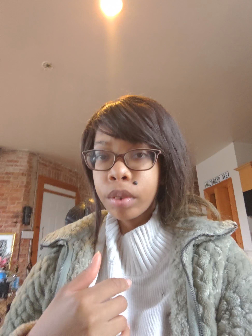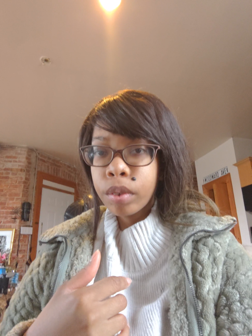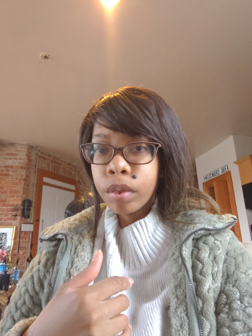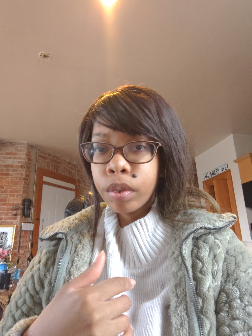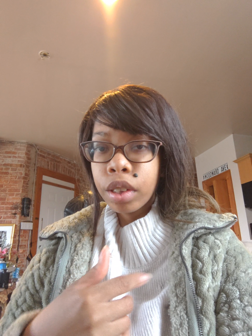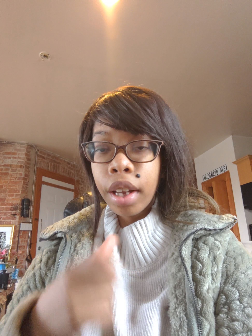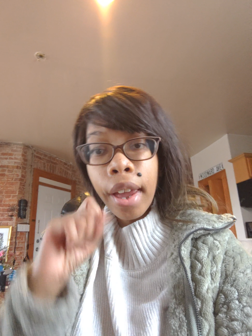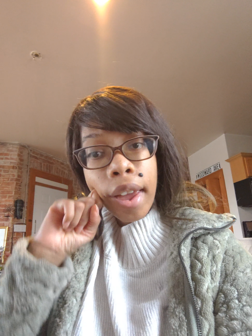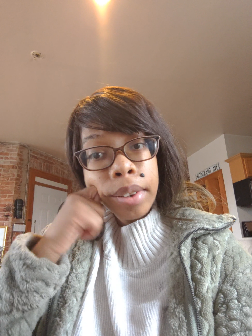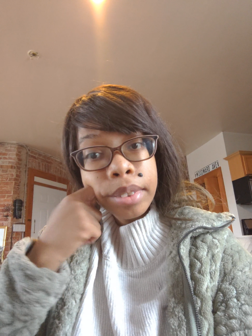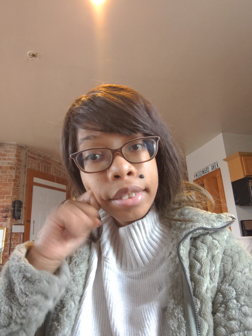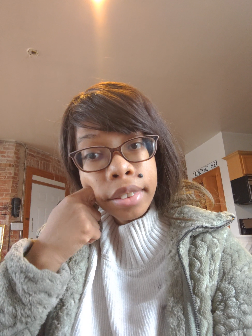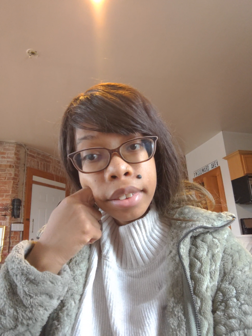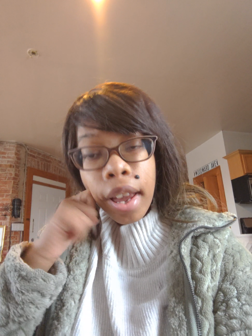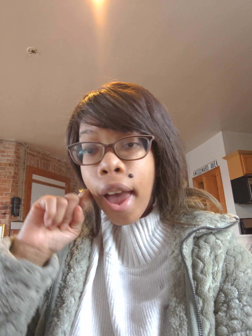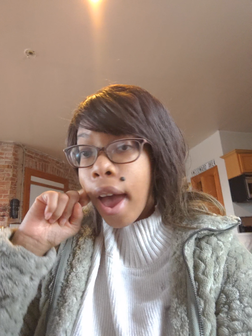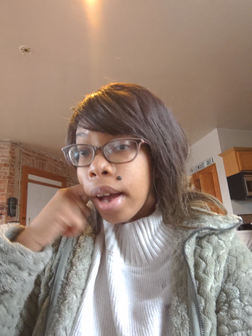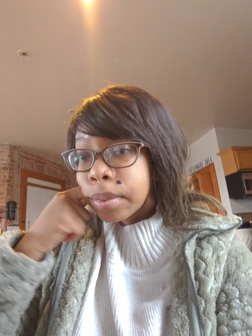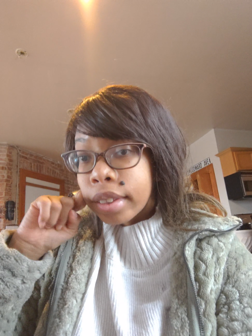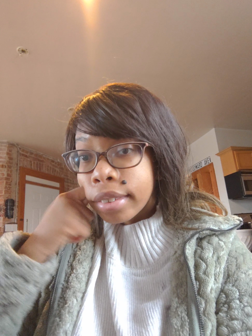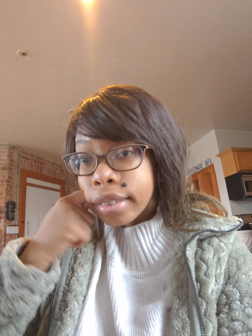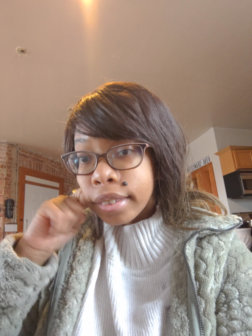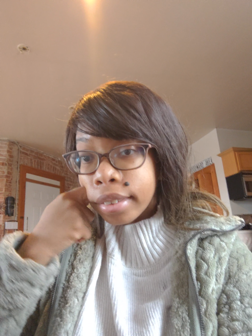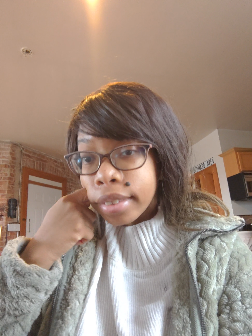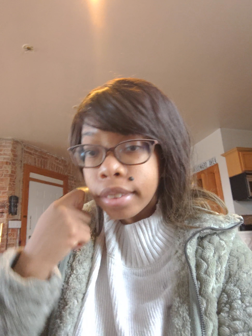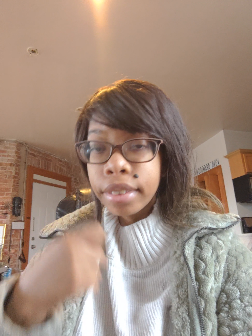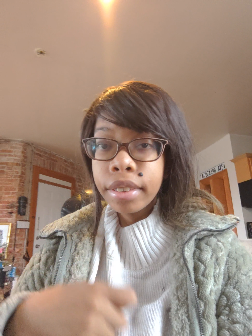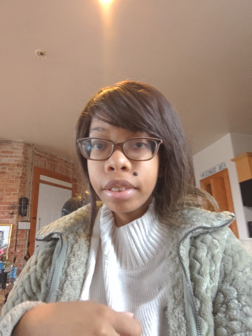apple